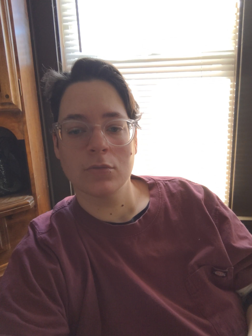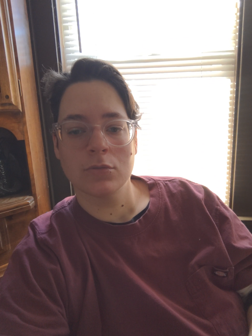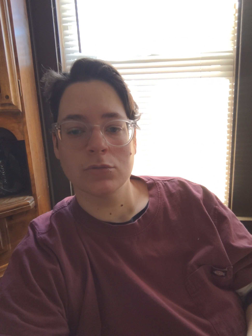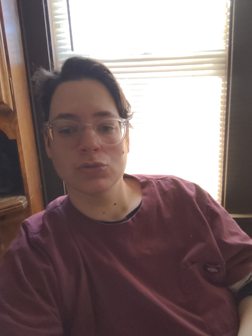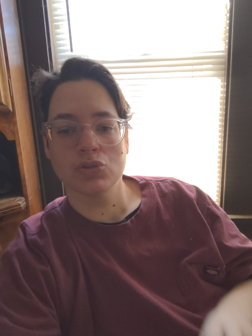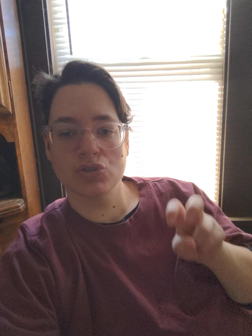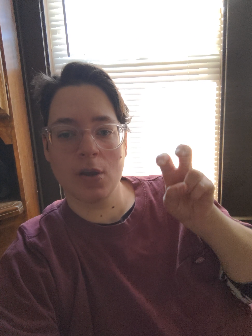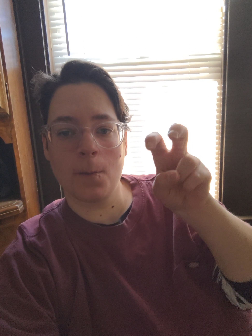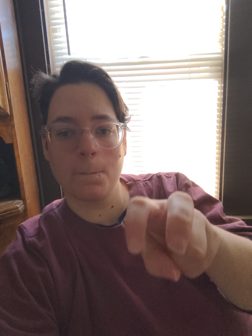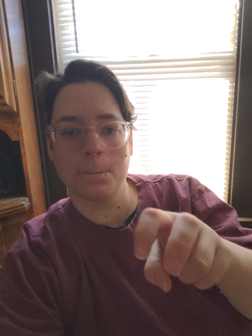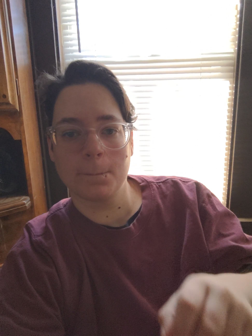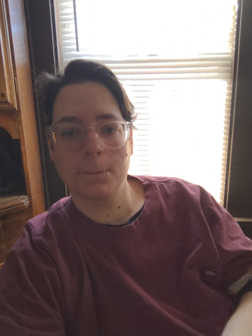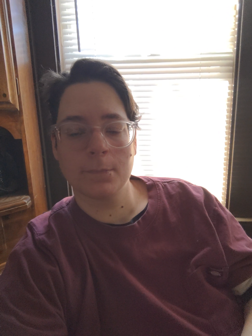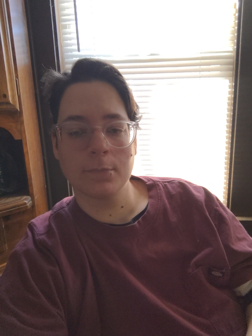jump